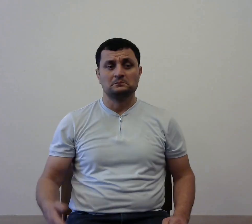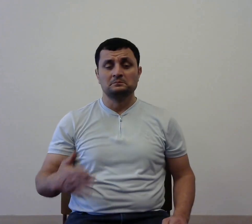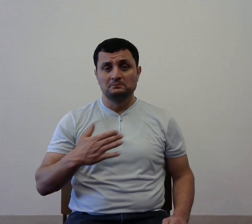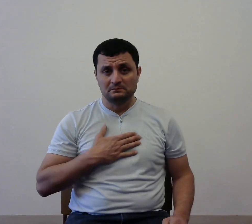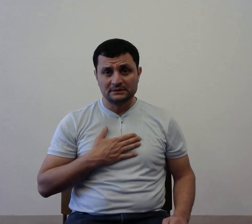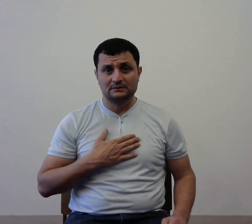biz